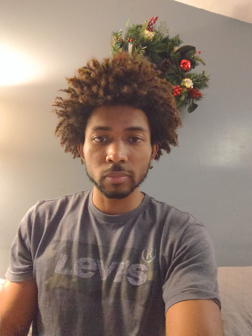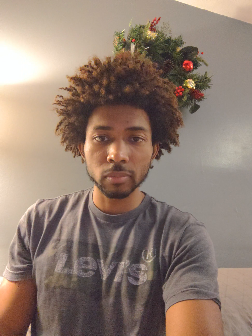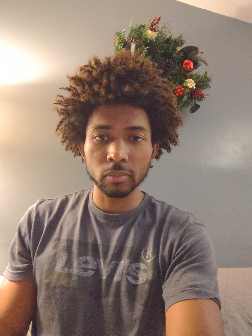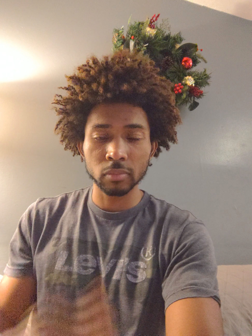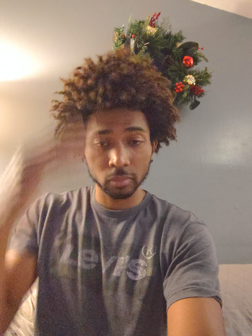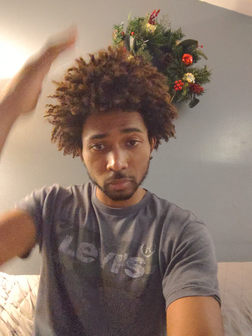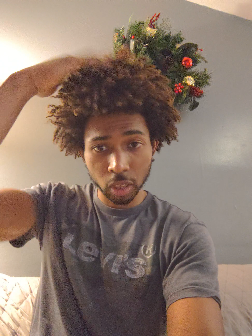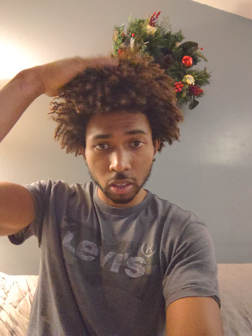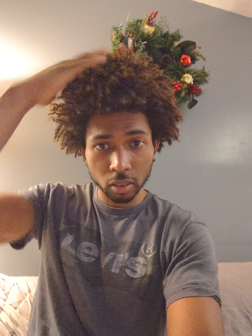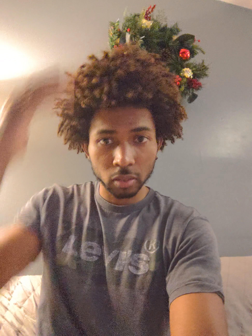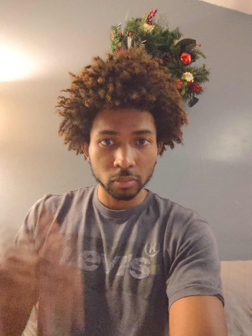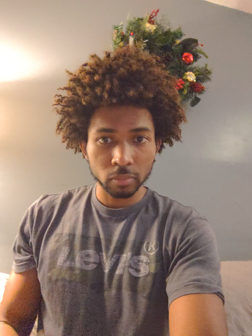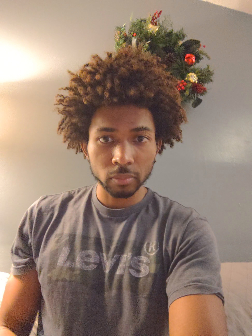hat